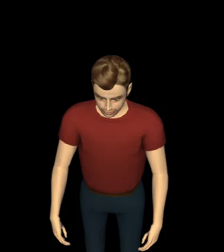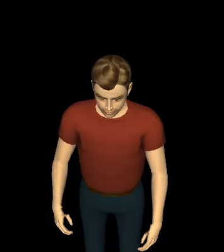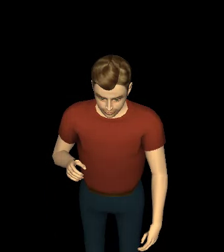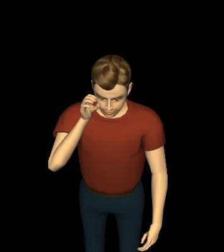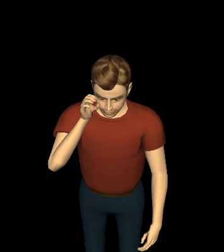يستمع